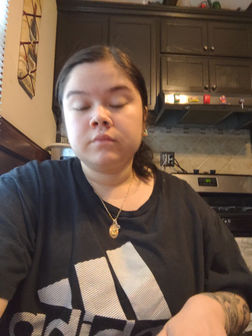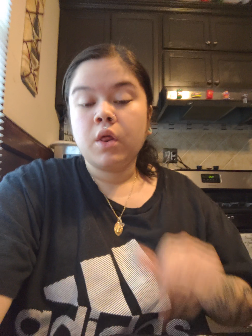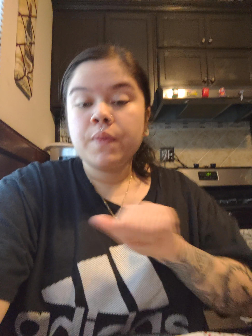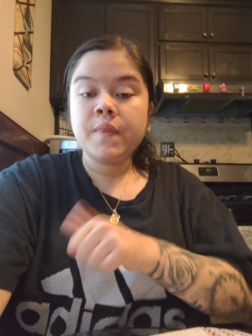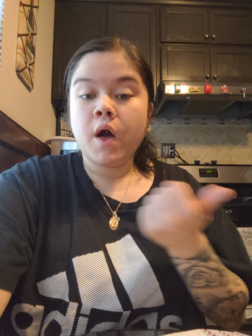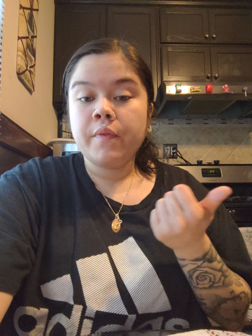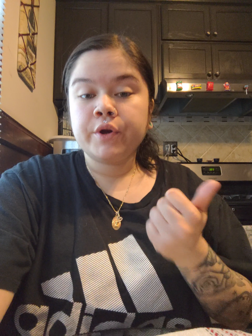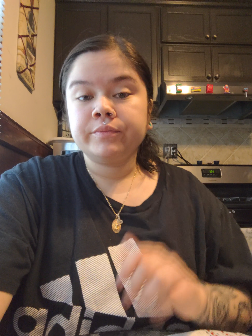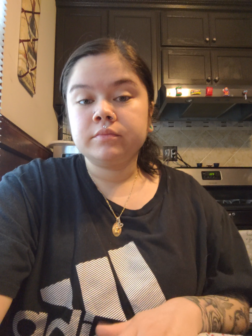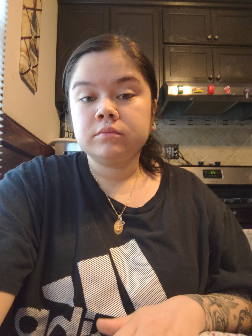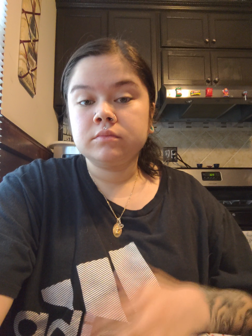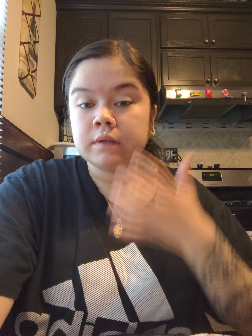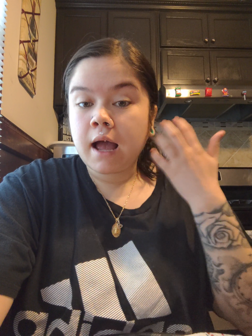another